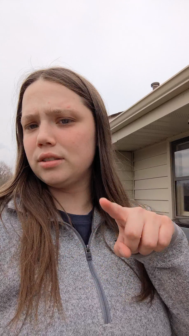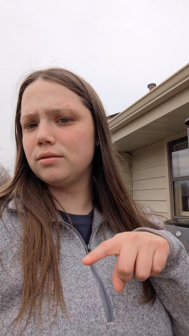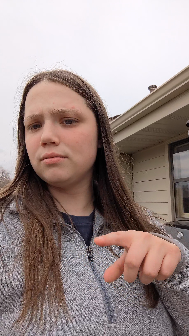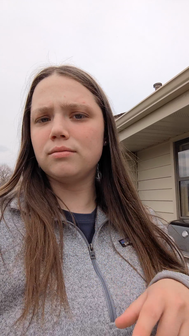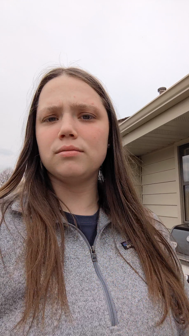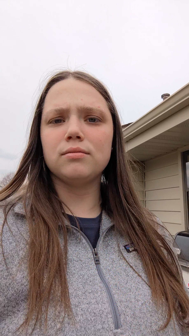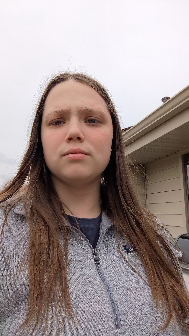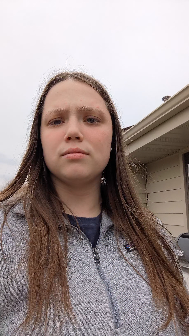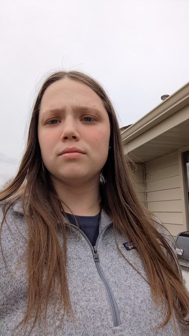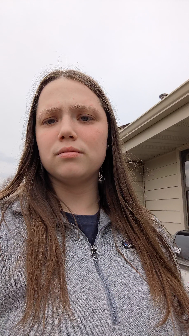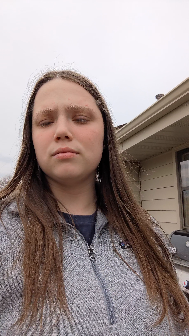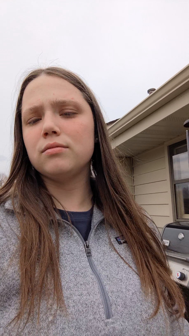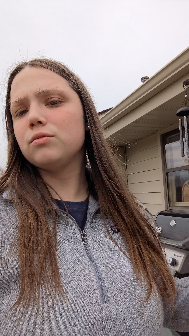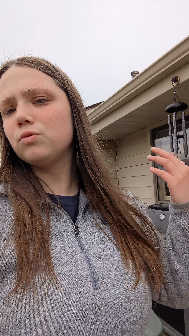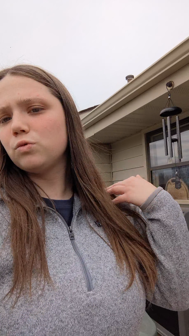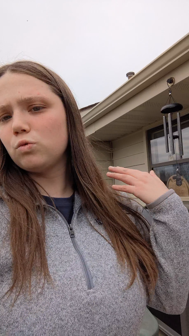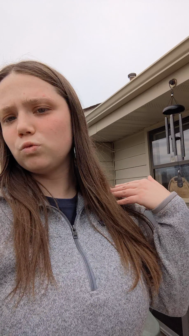shoulder